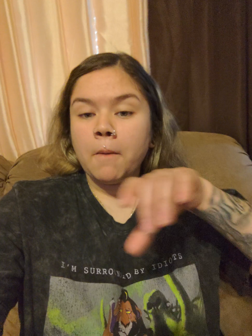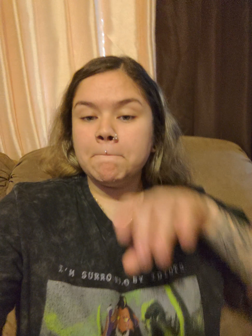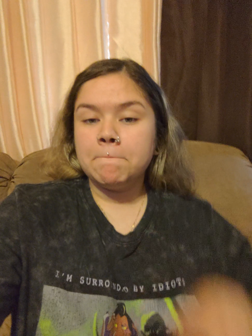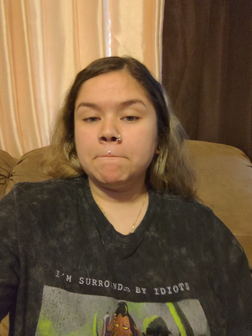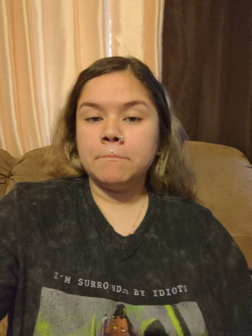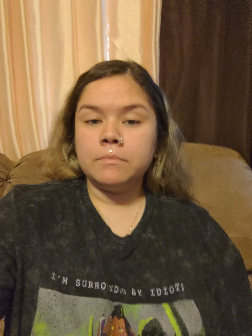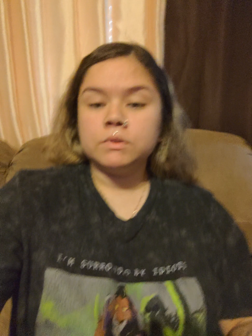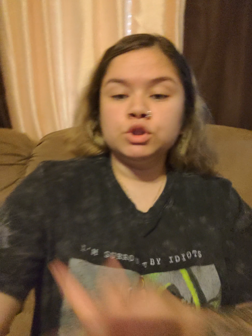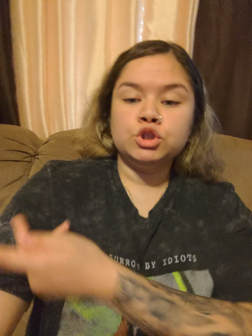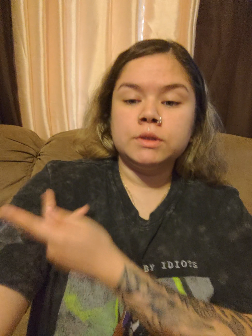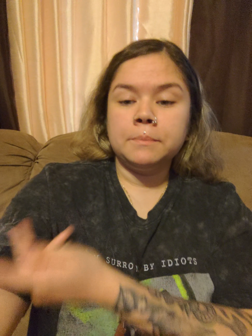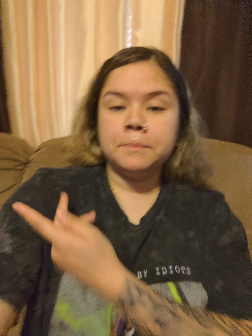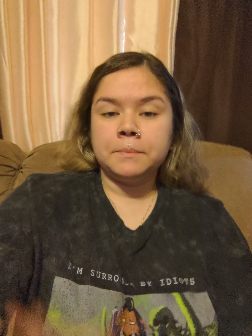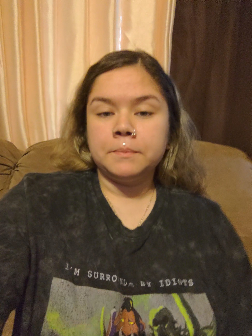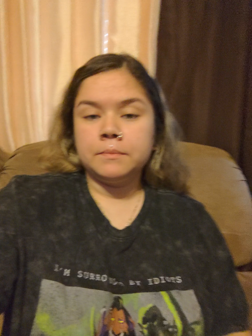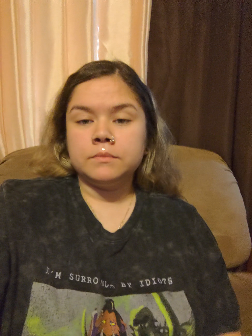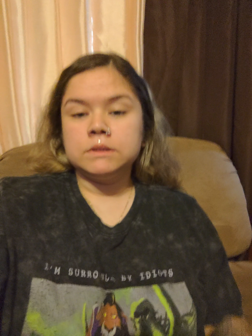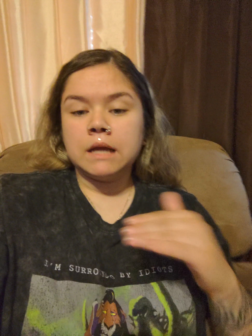sheep